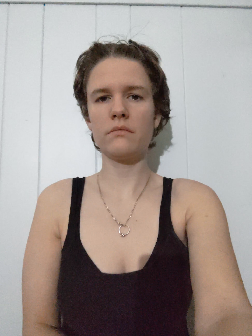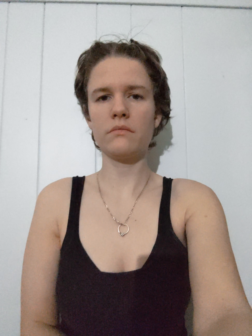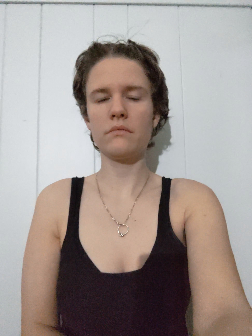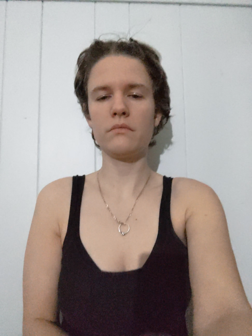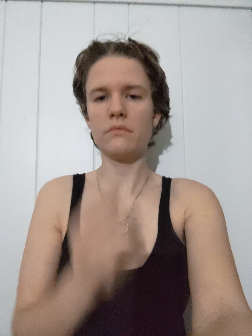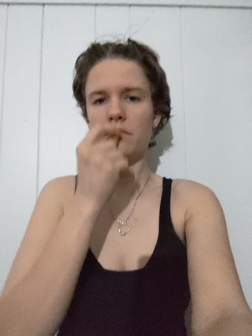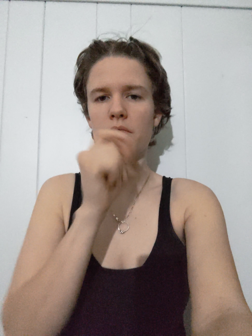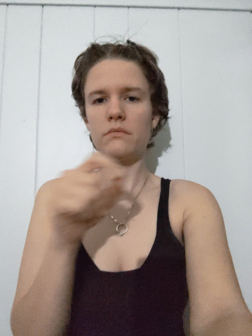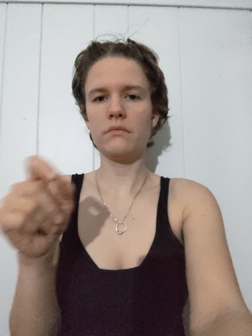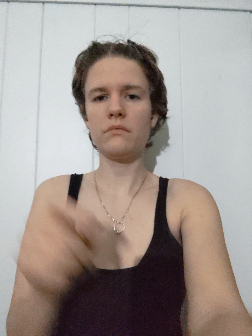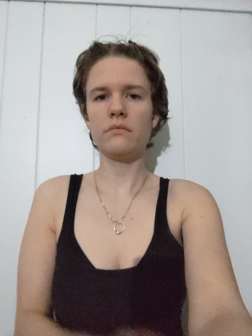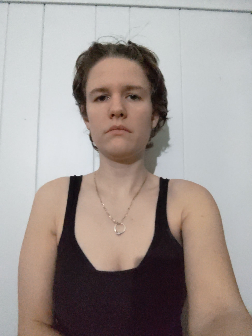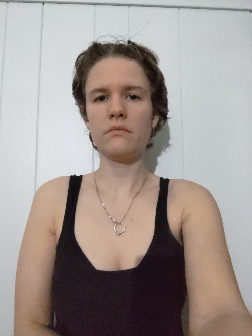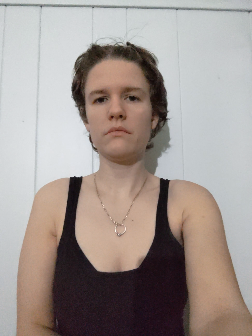pen